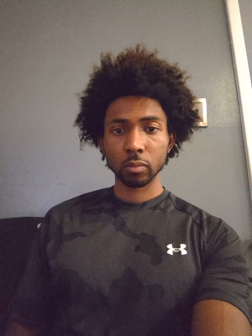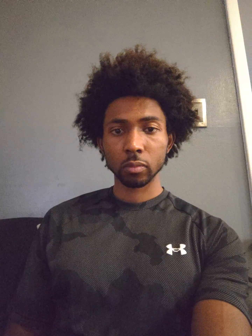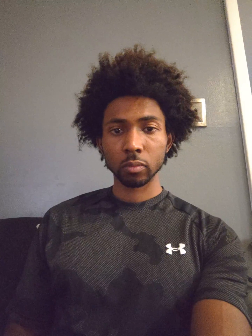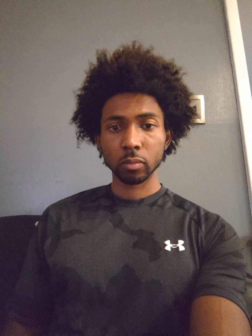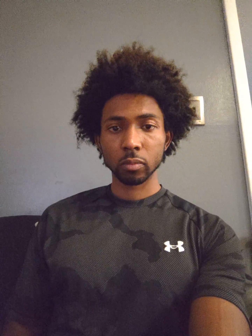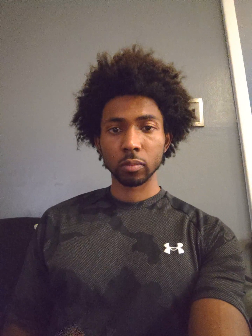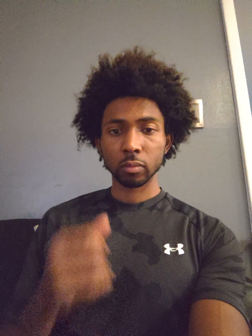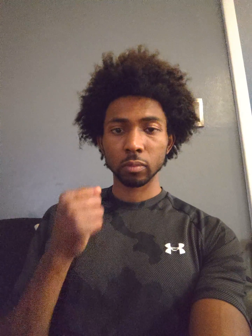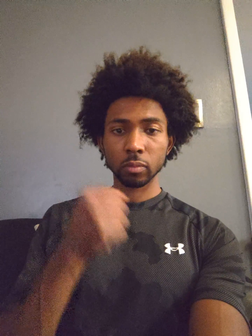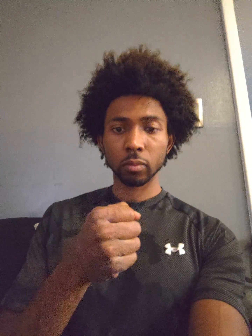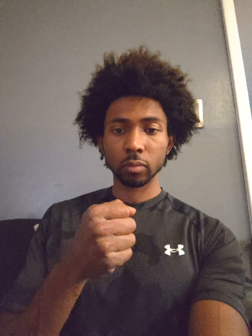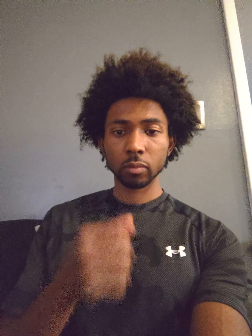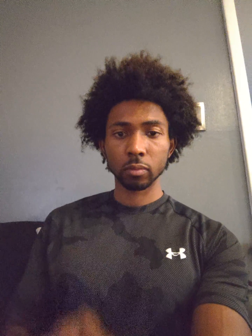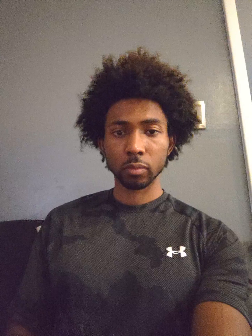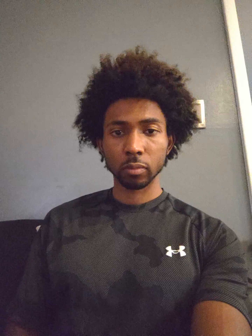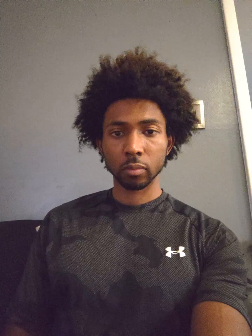hit